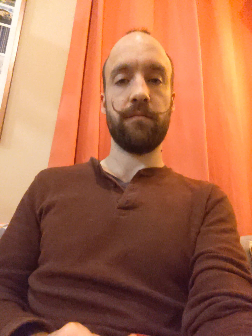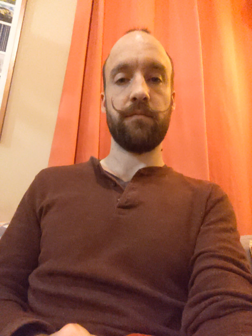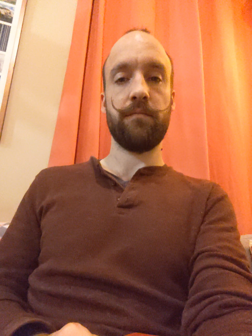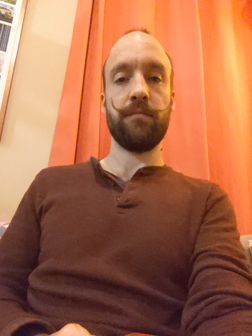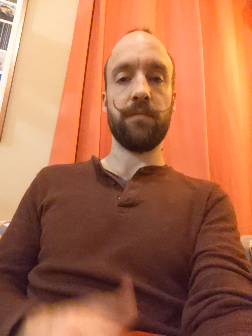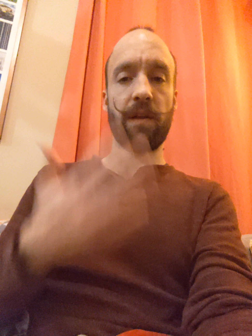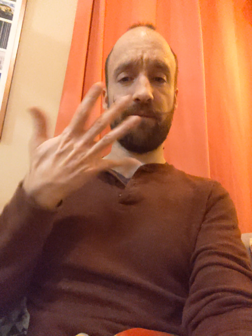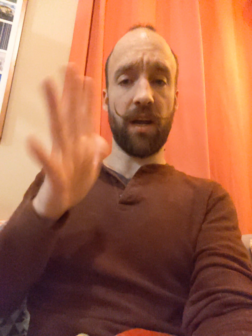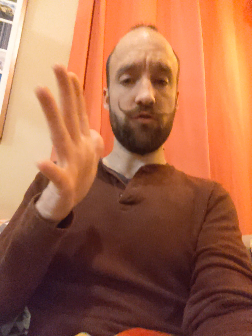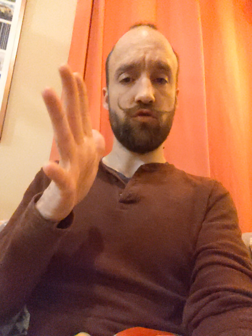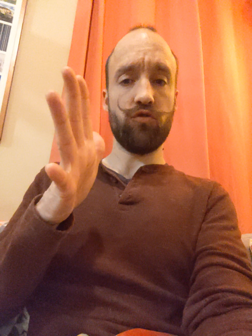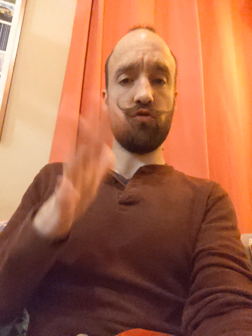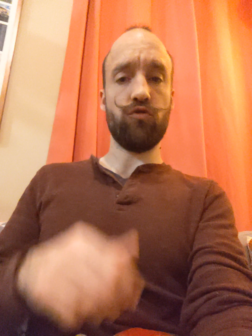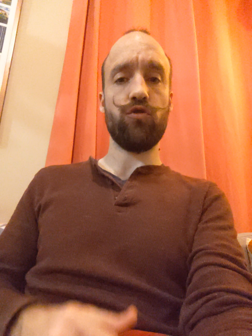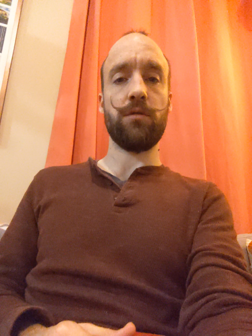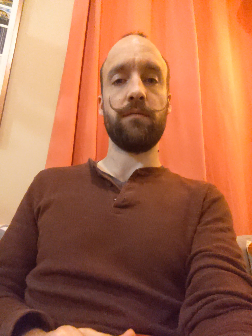finish